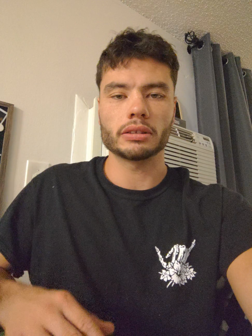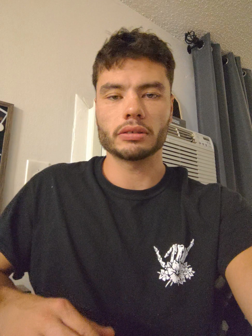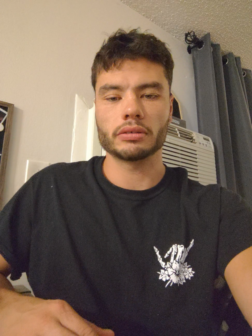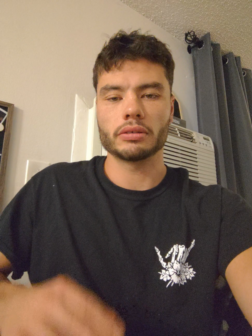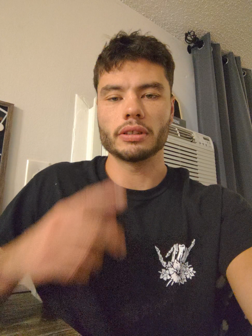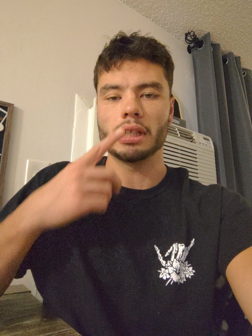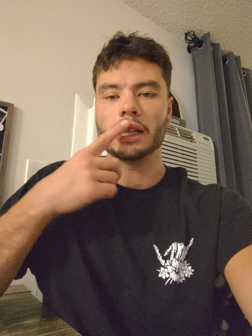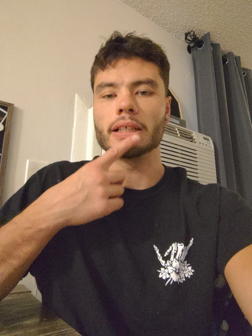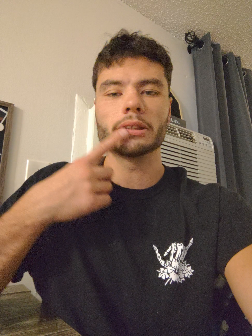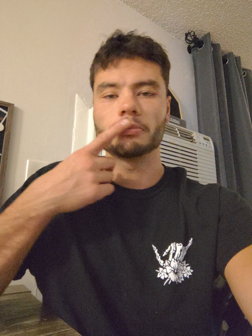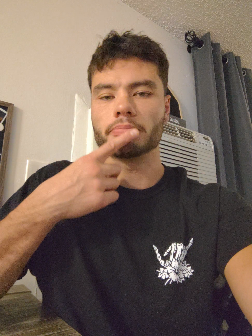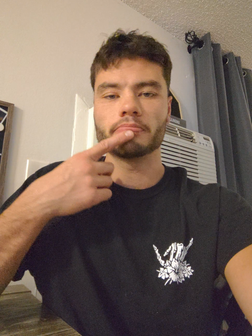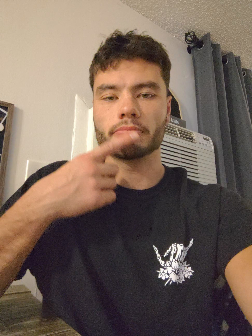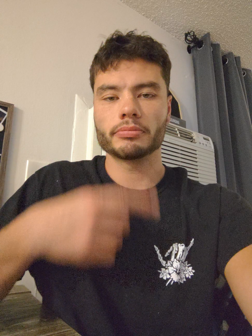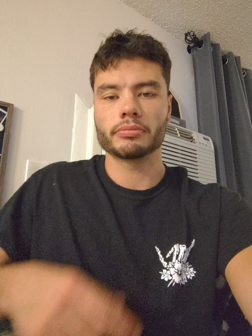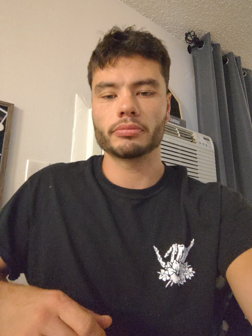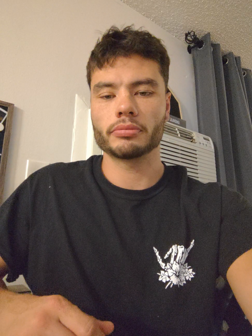lips